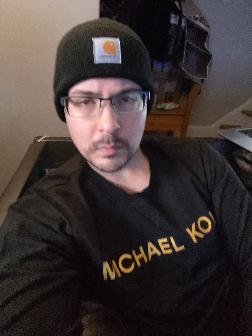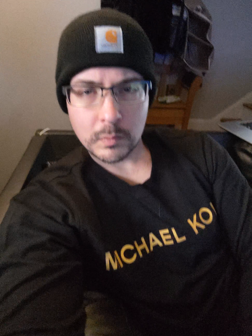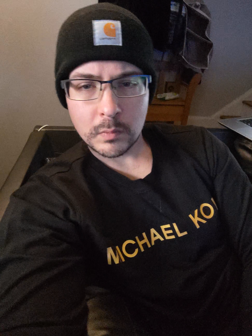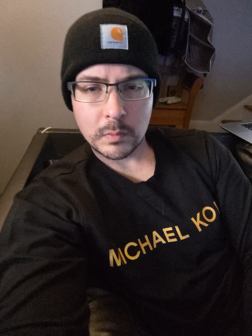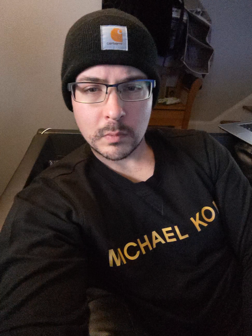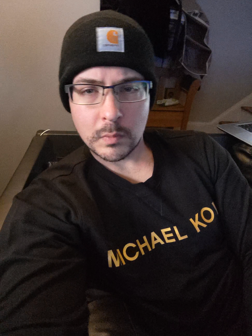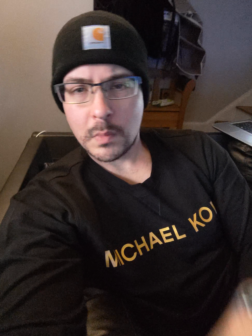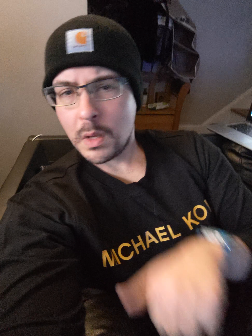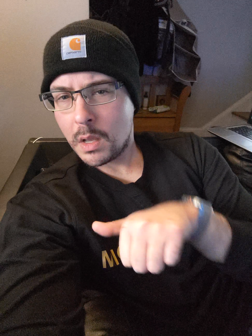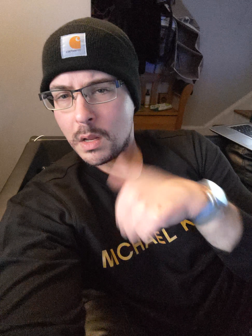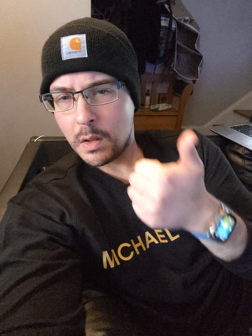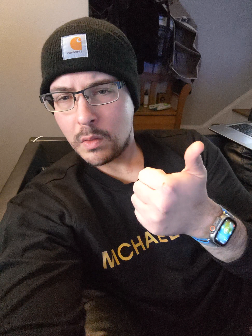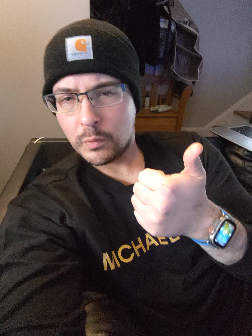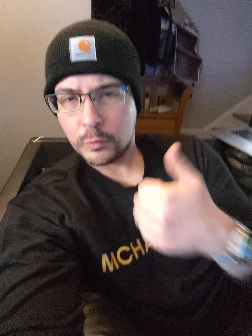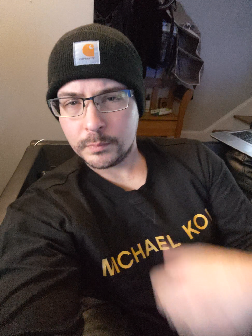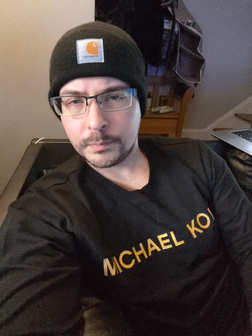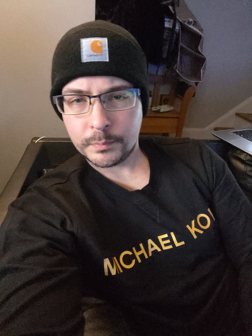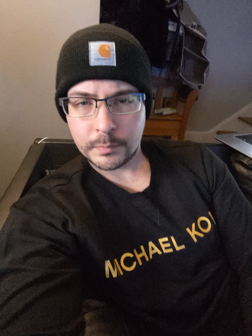another